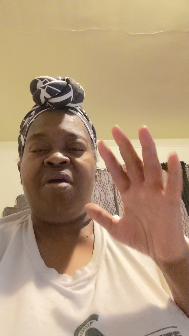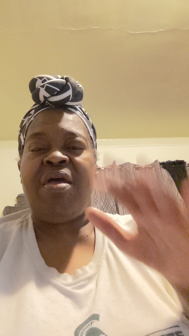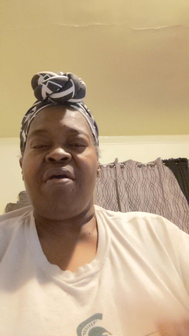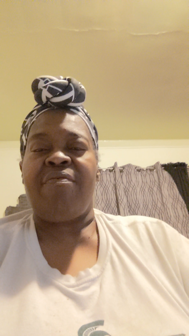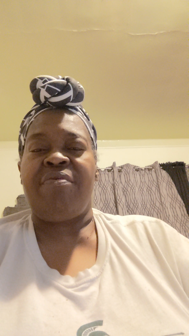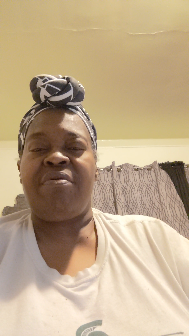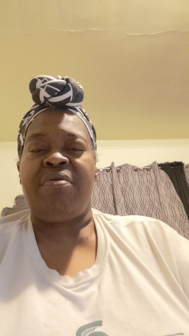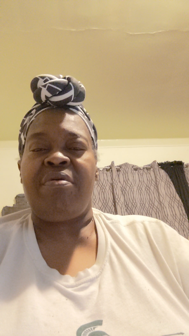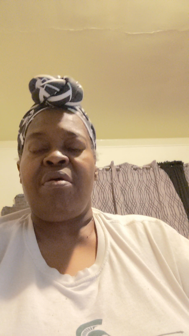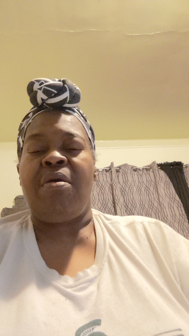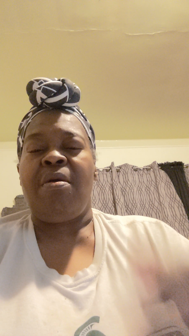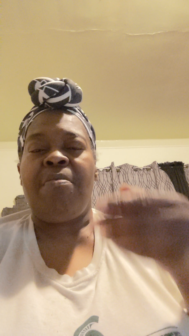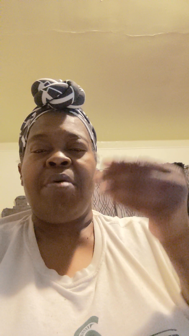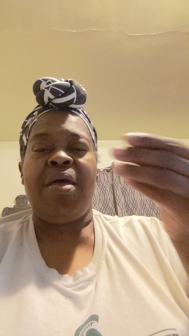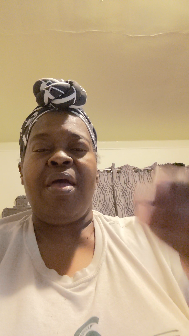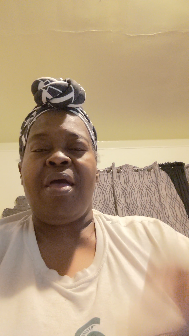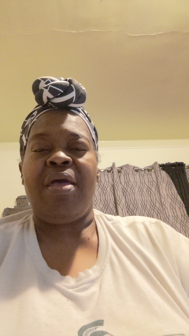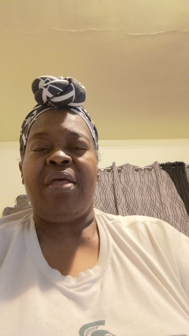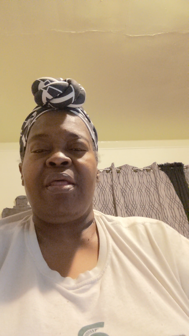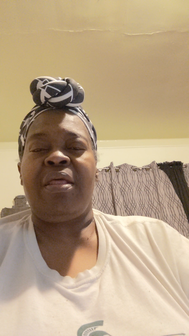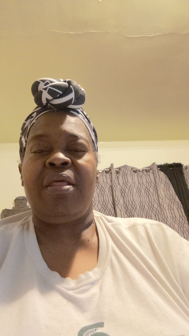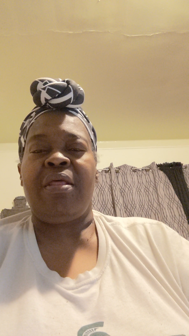buy